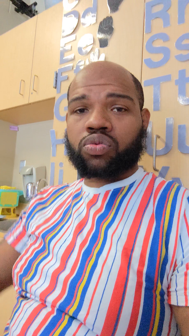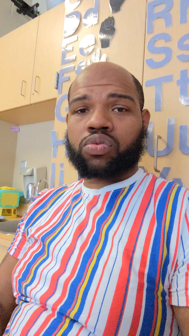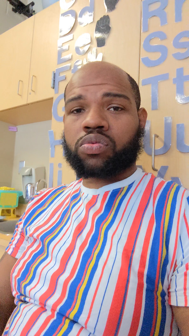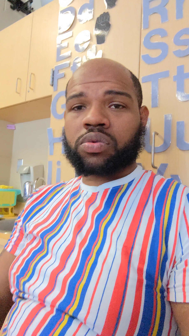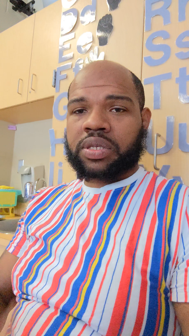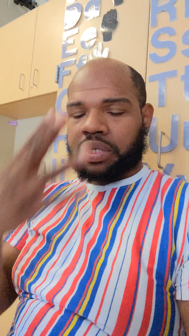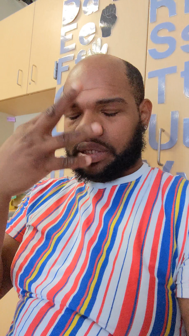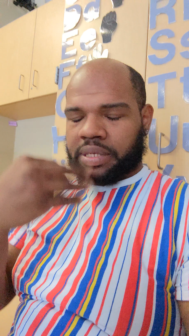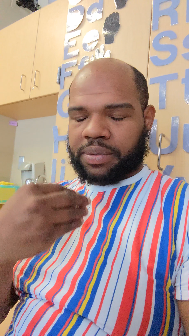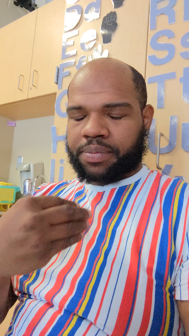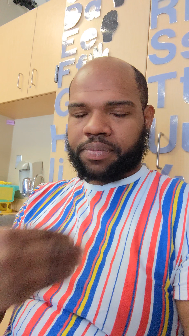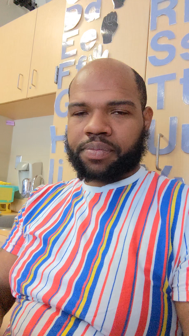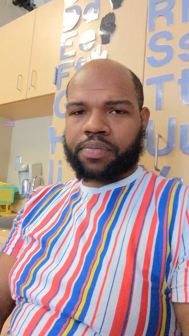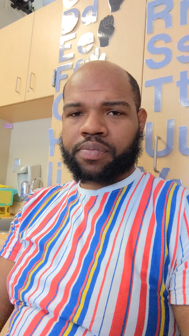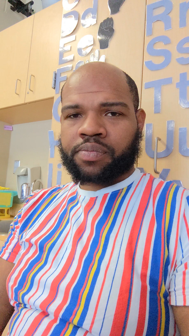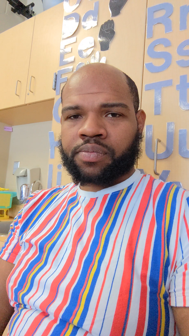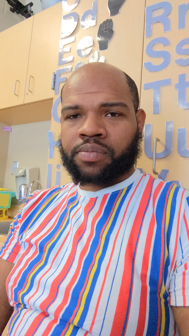asleep